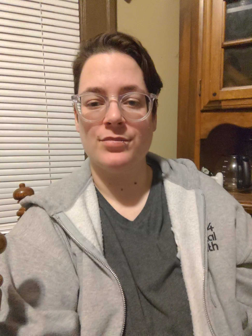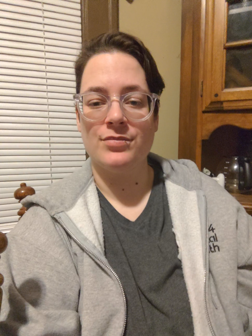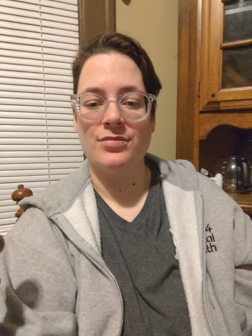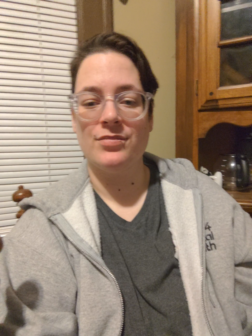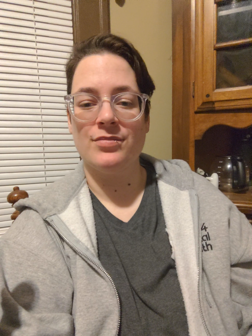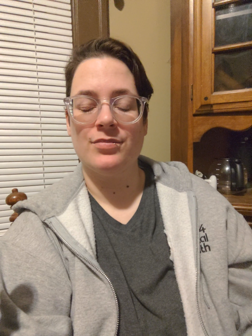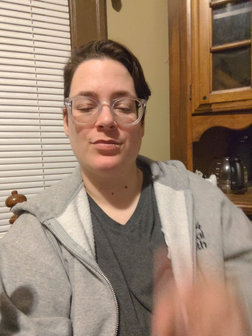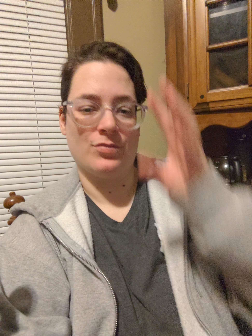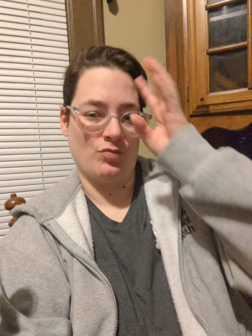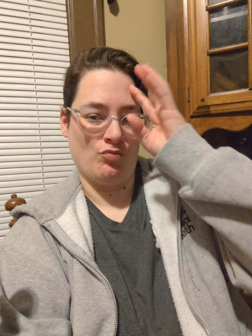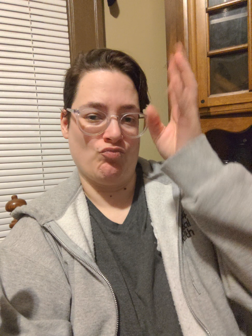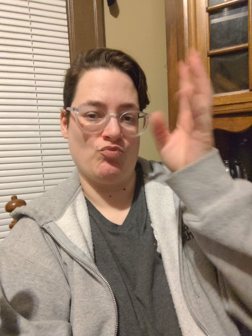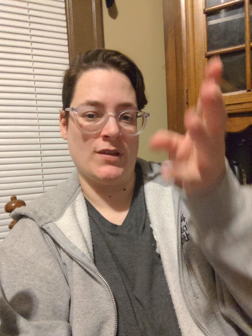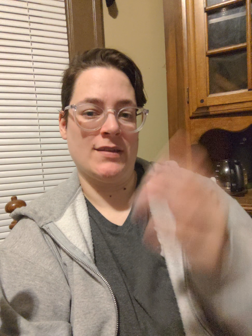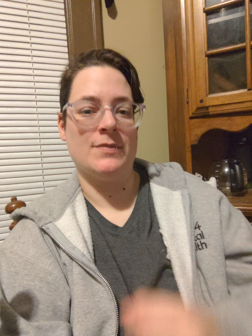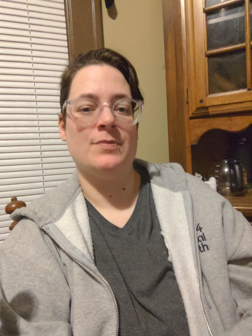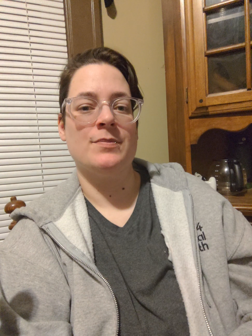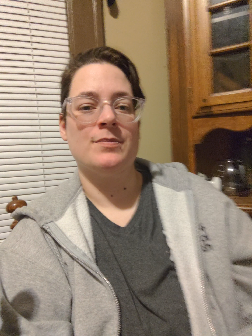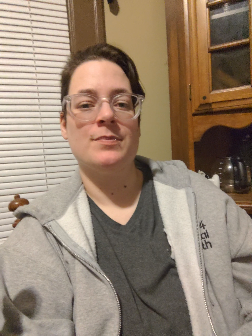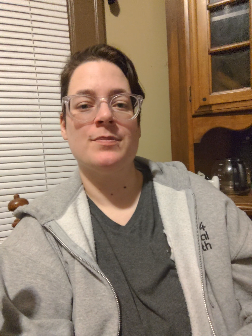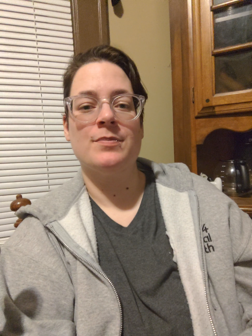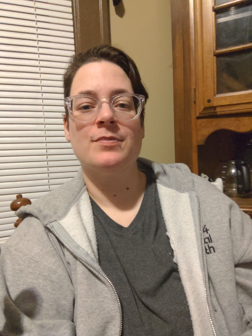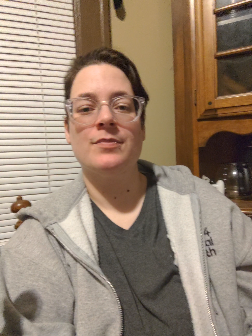pretend